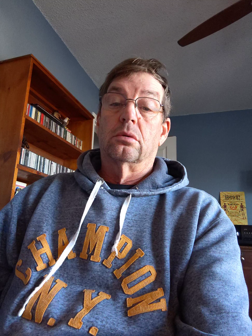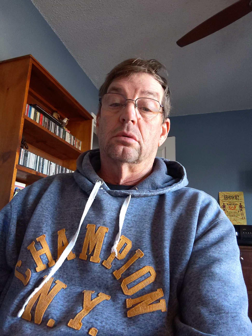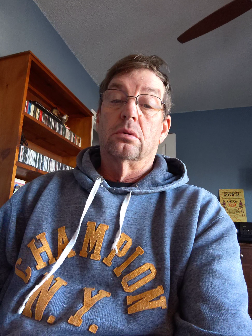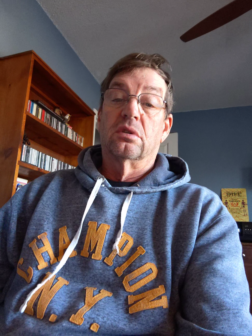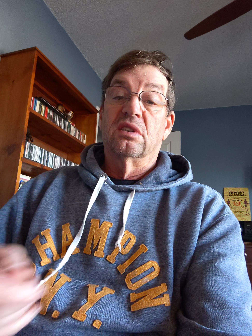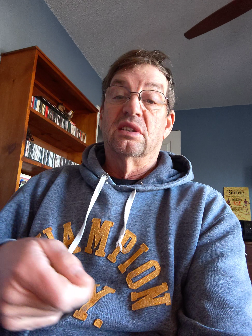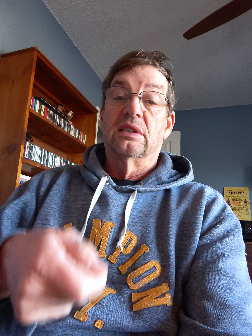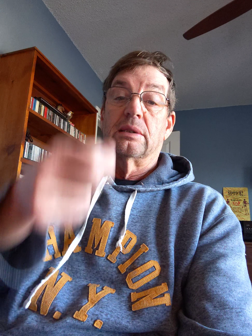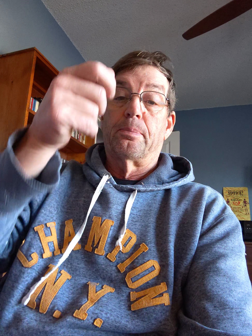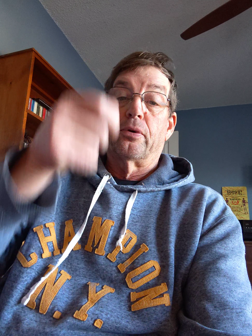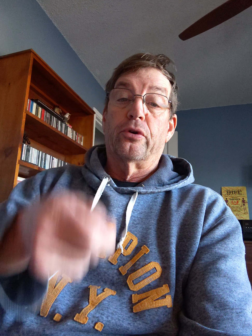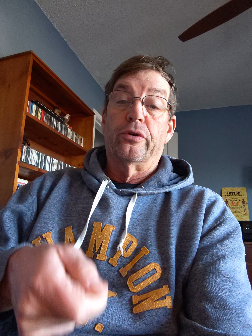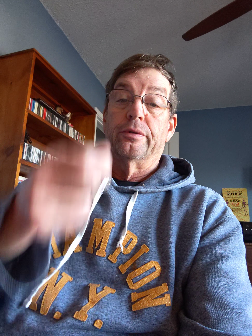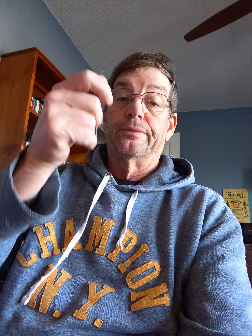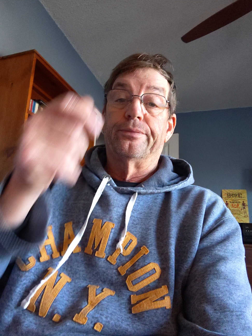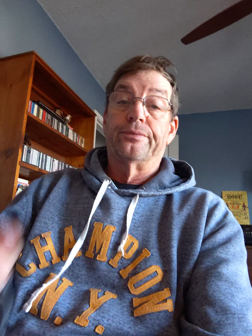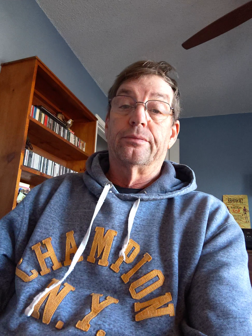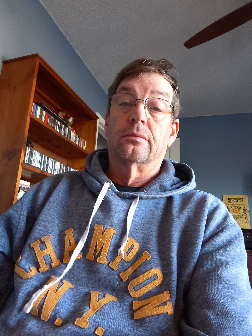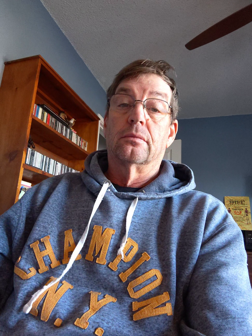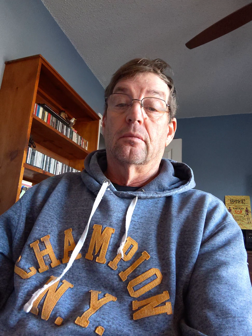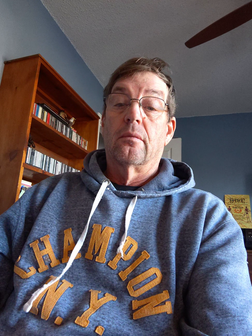zipper